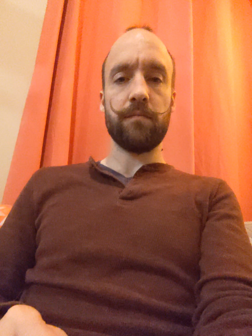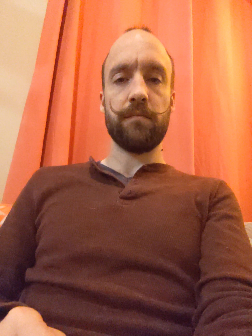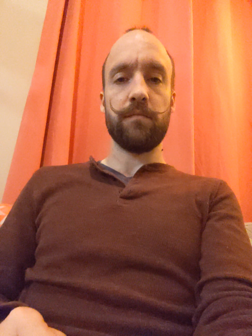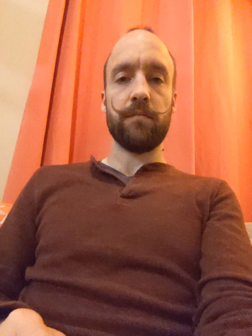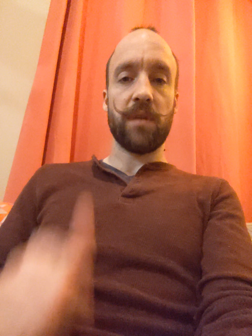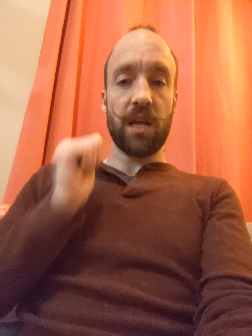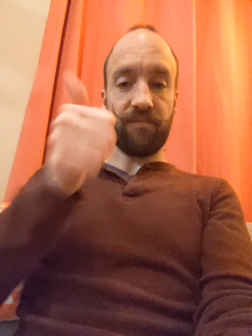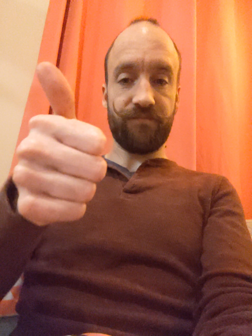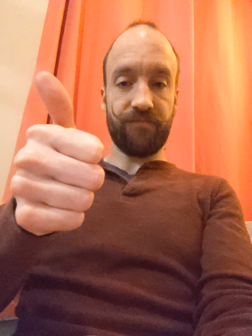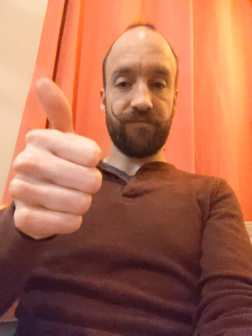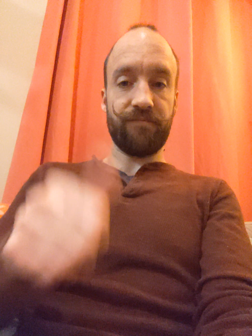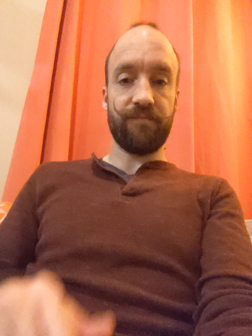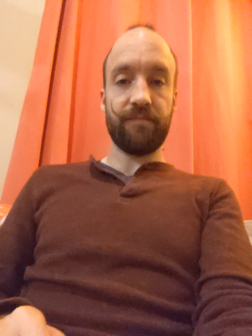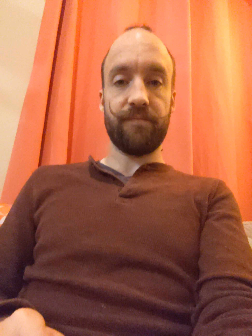yourself